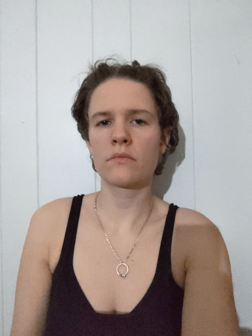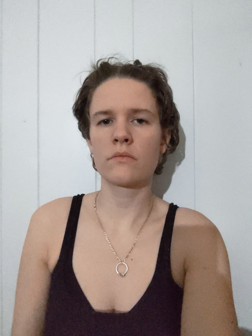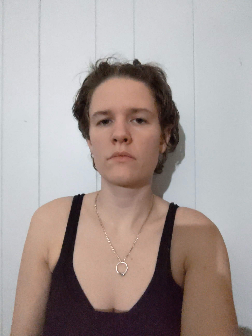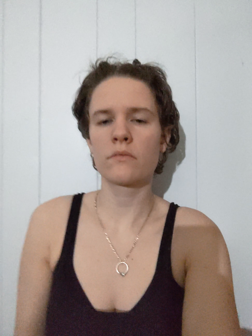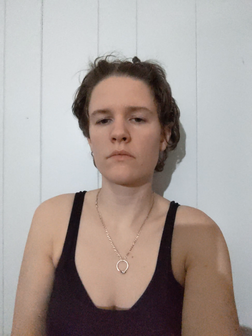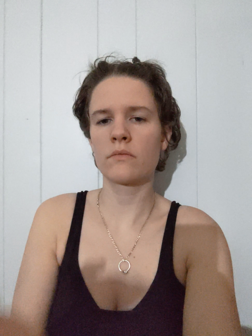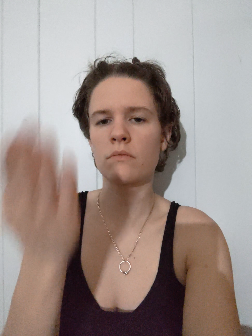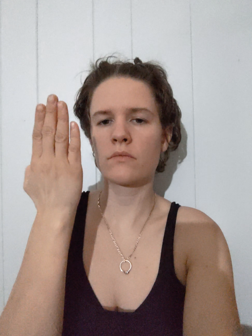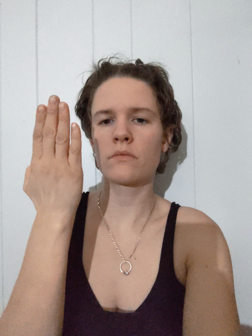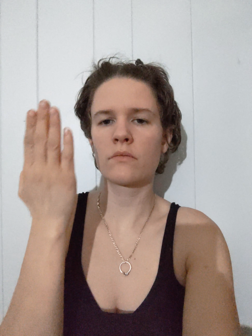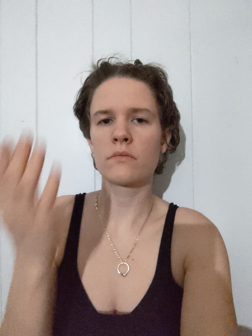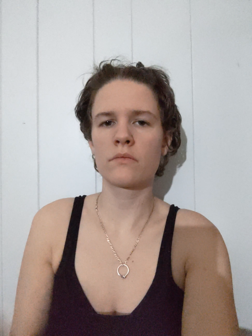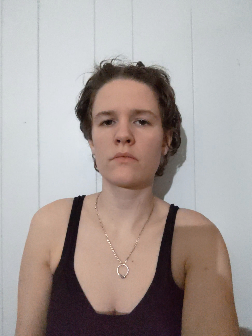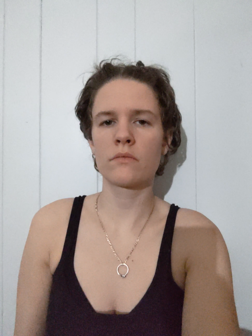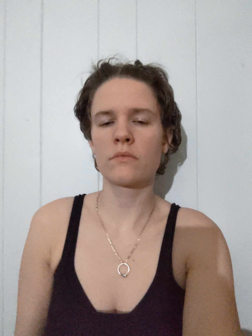morning